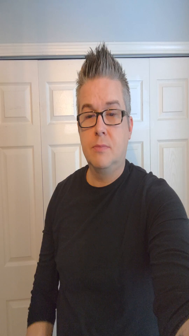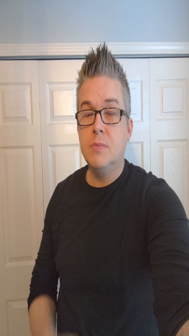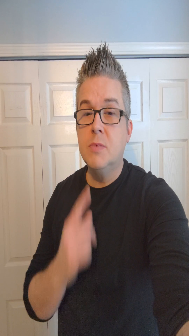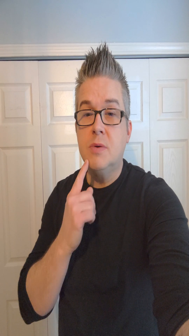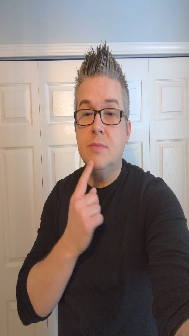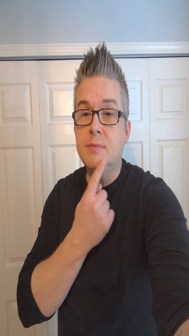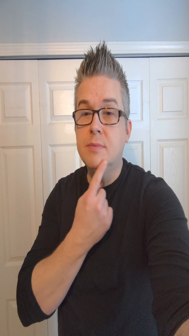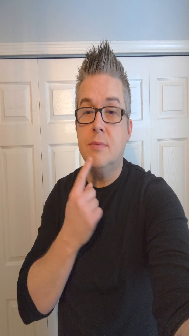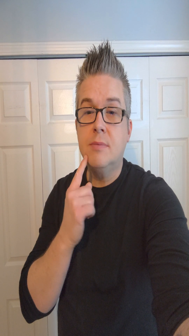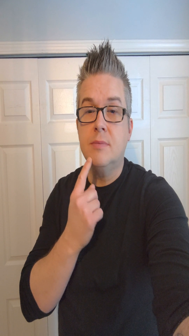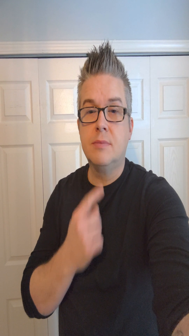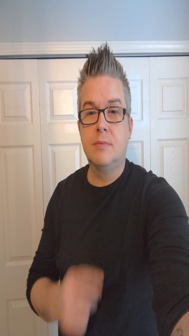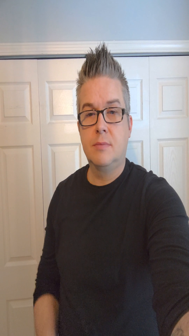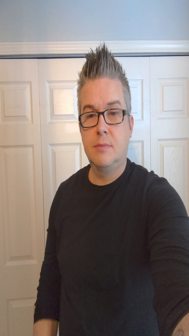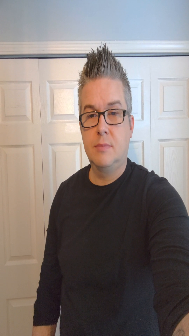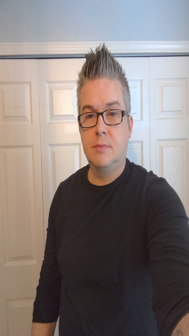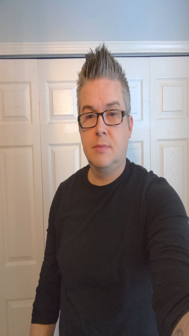chin